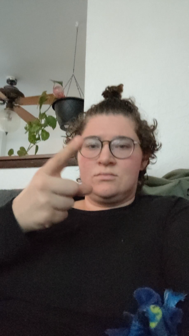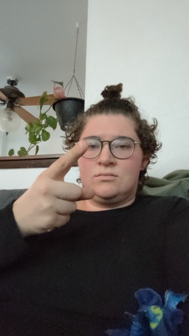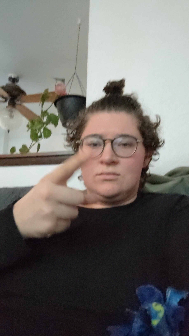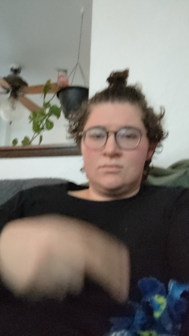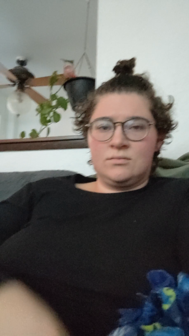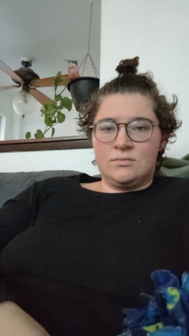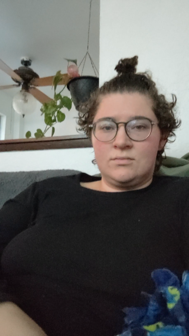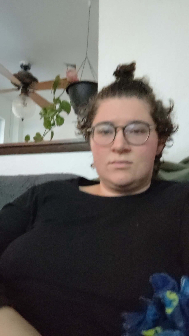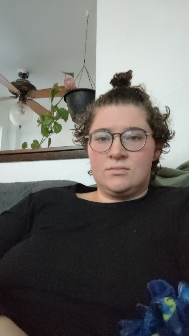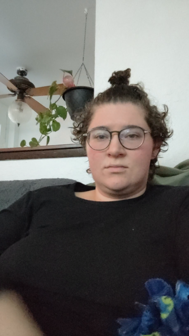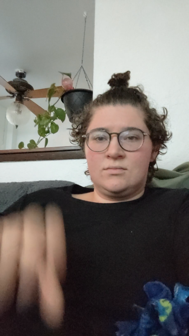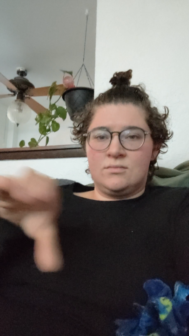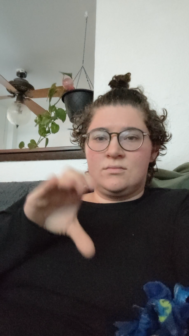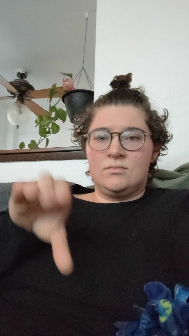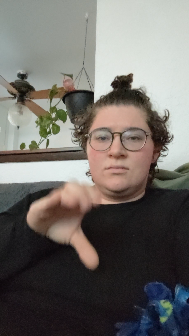does